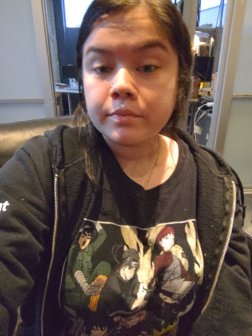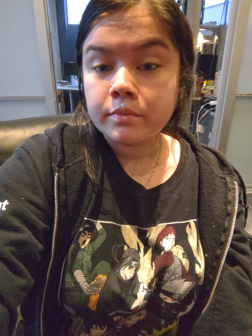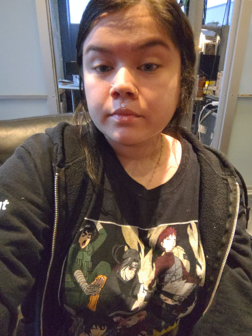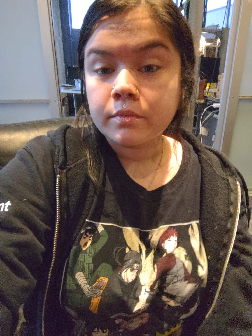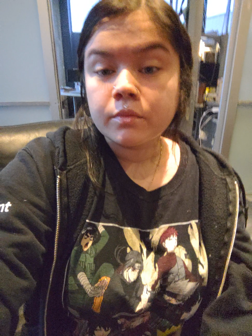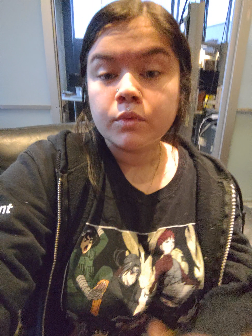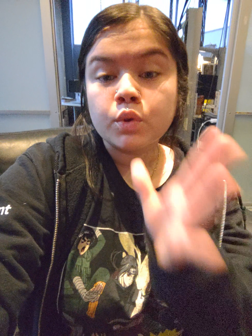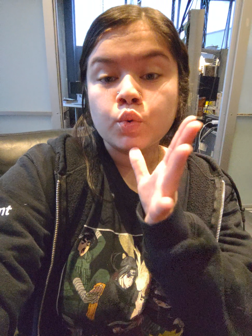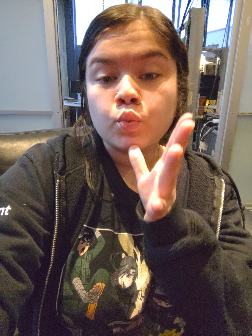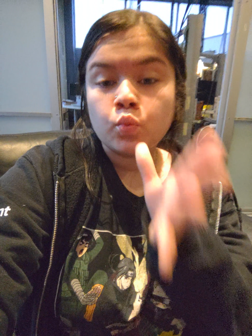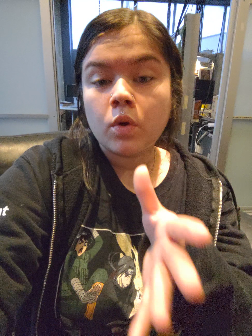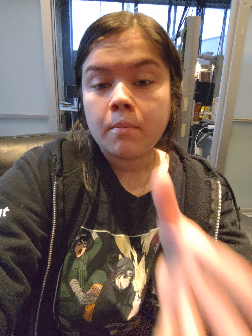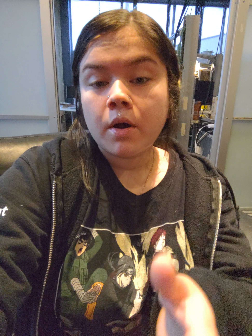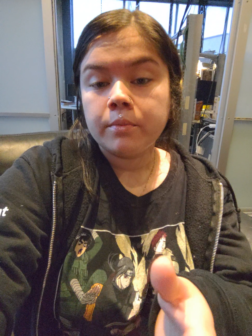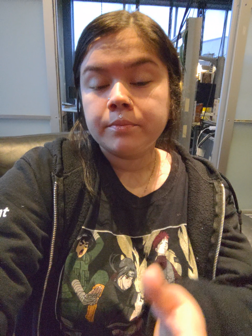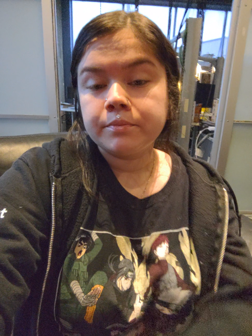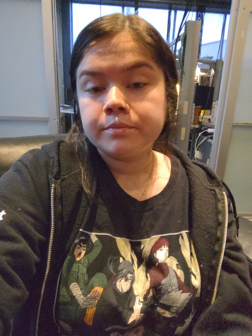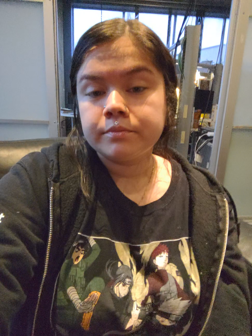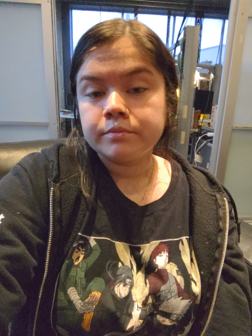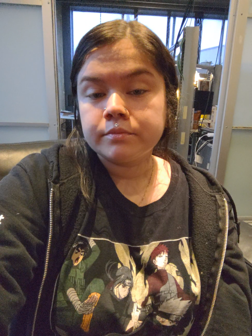grandma